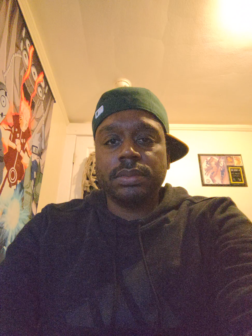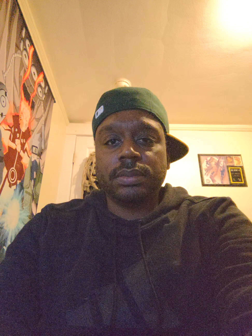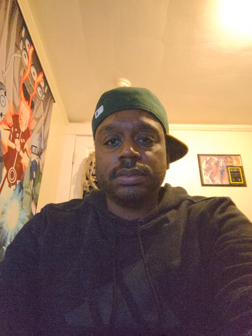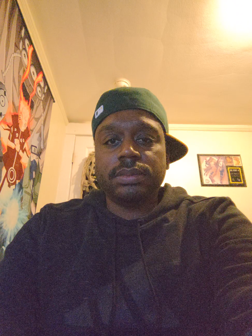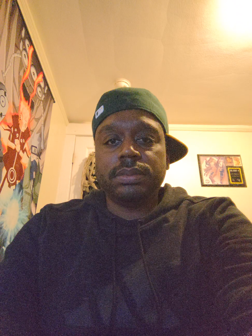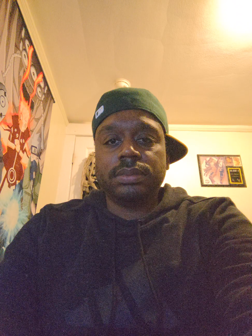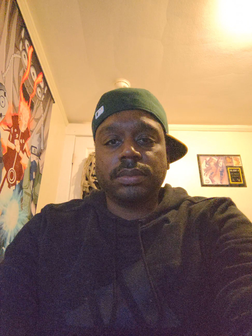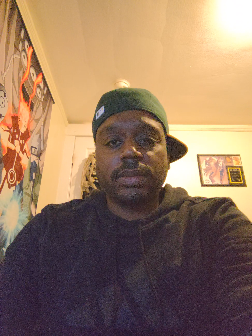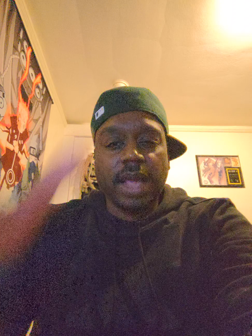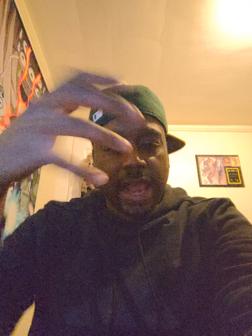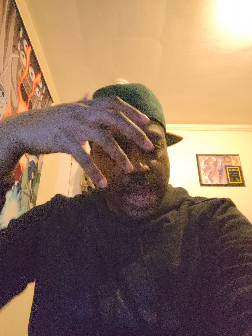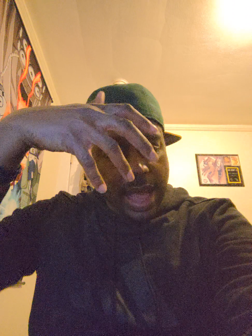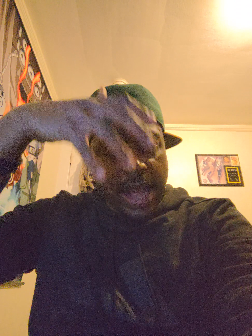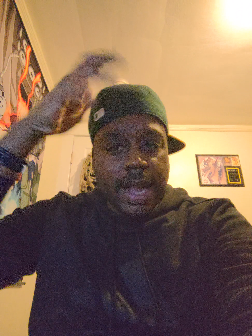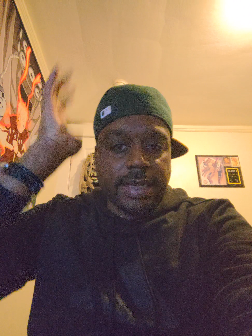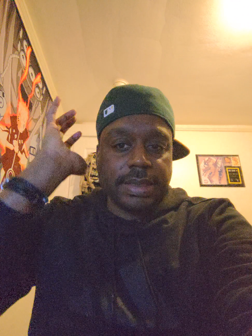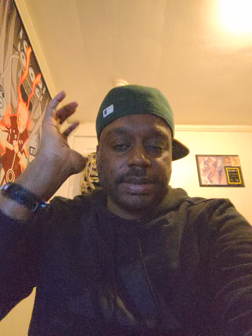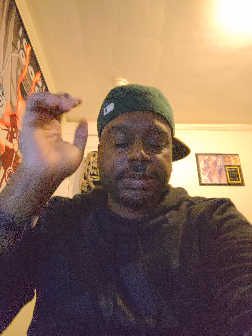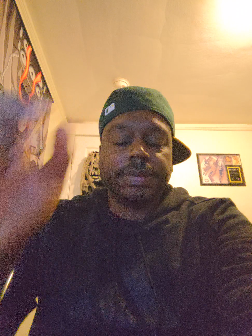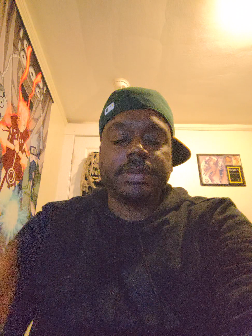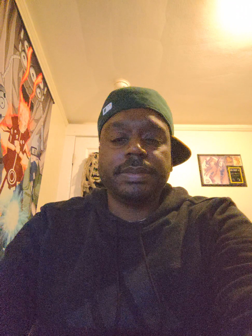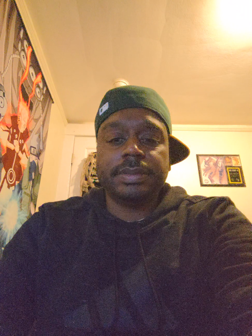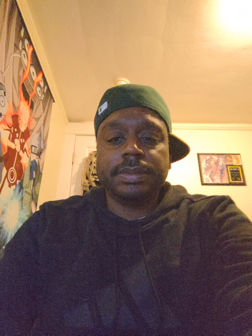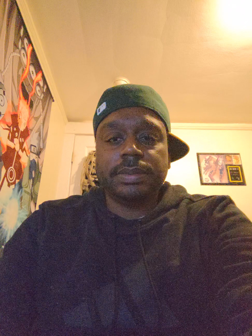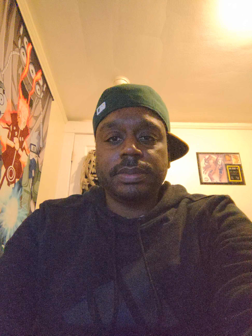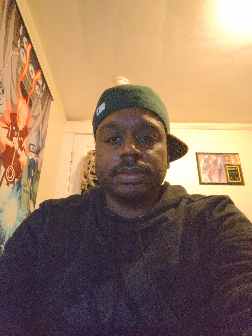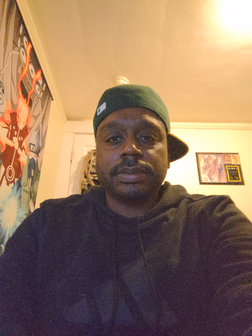lion